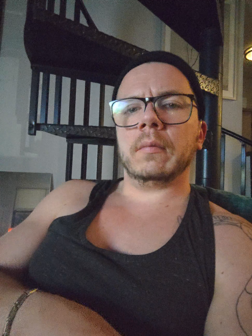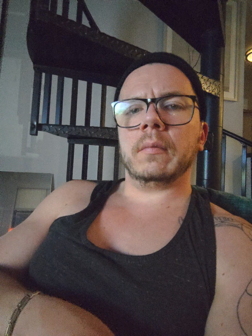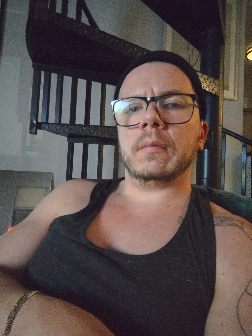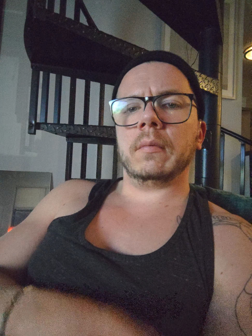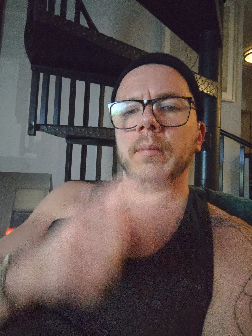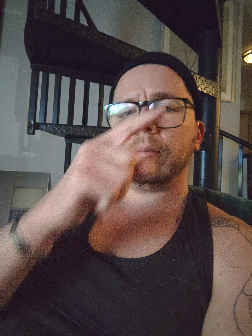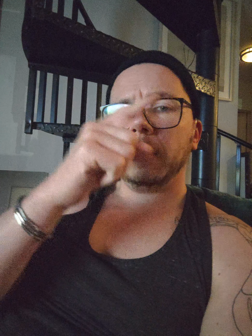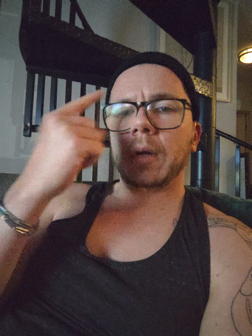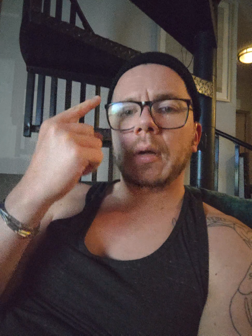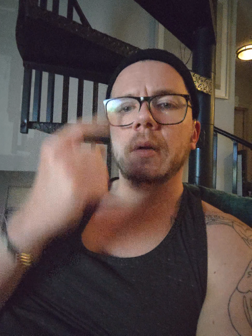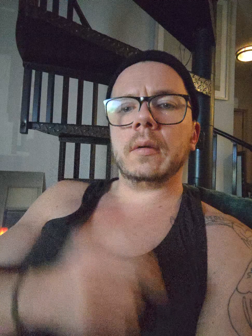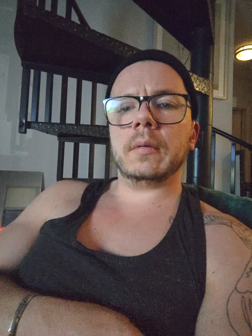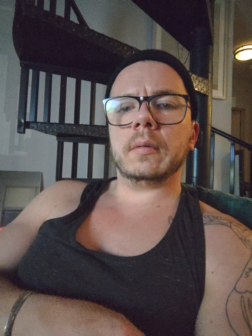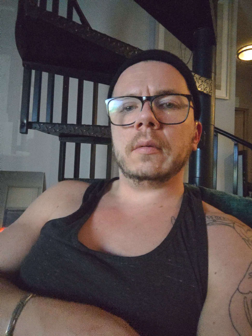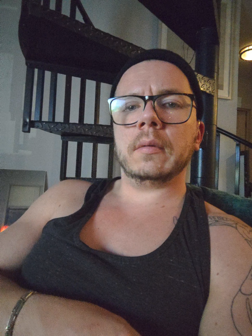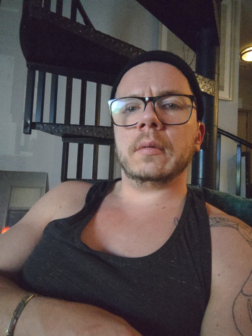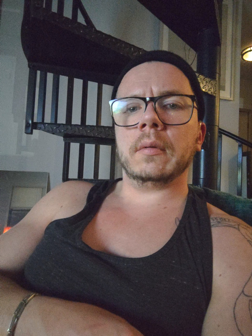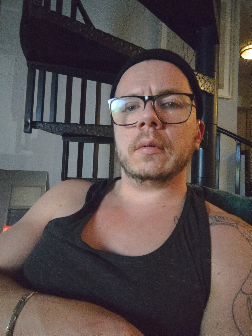black